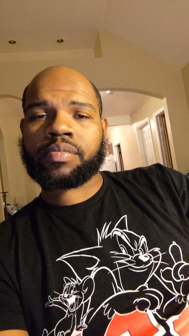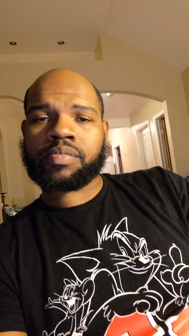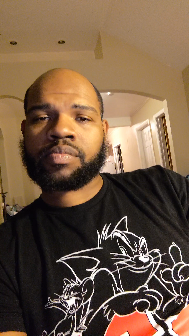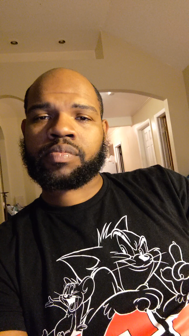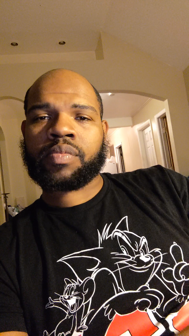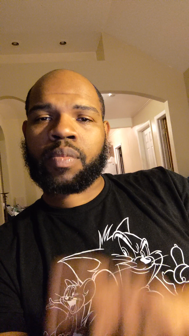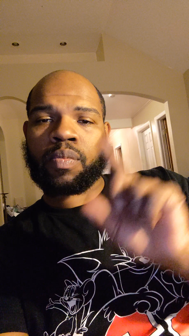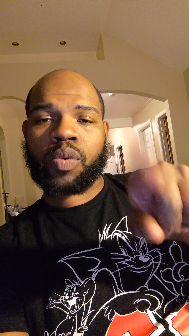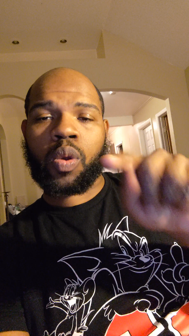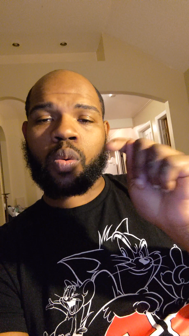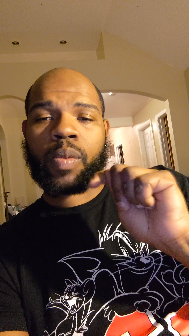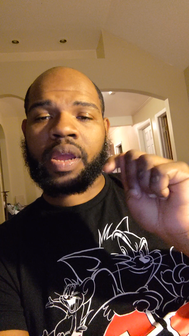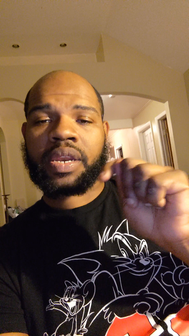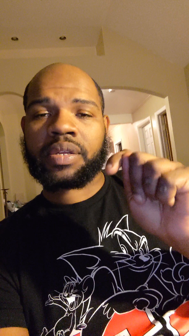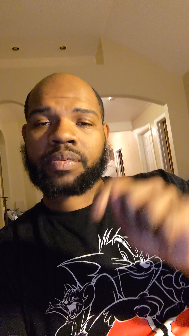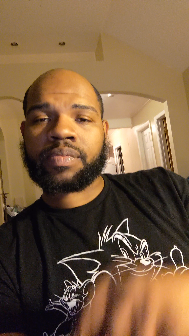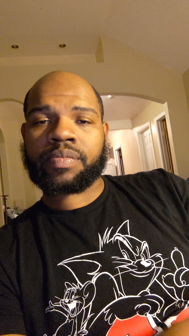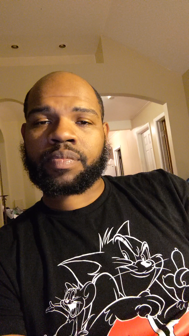go potty